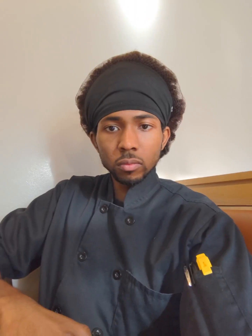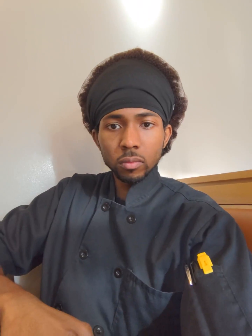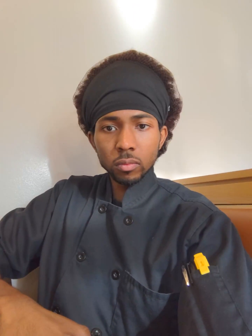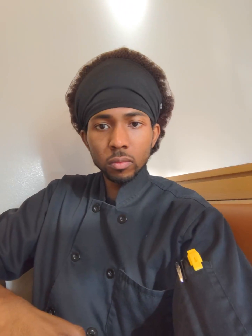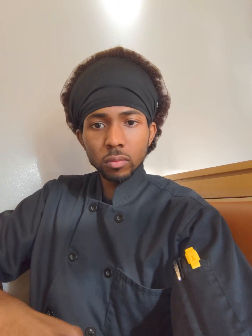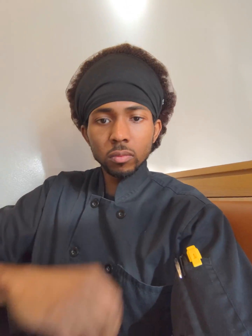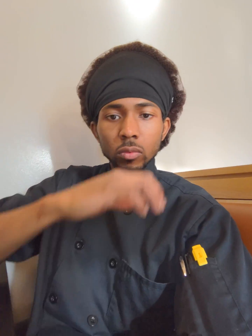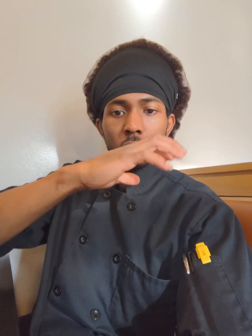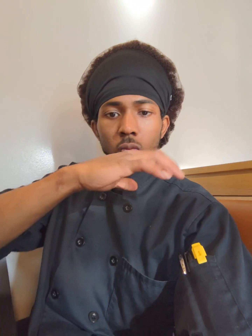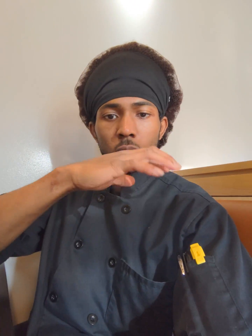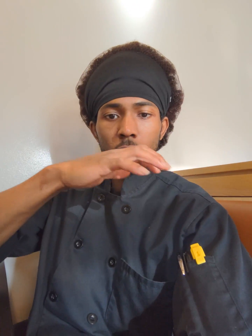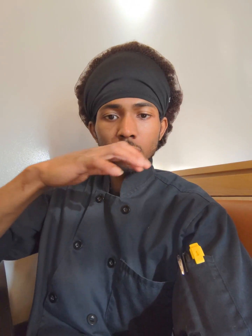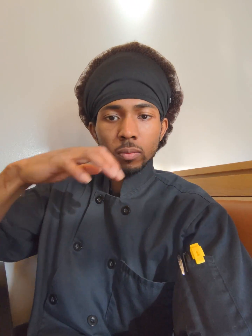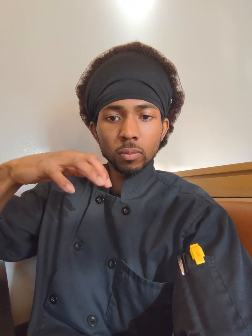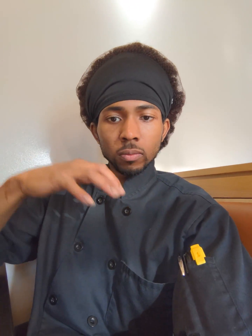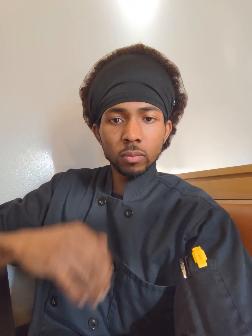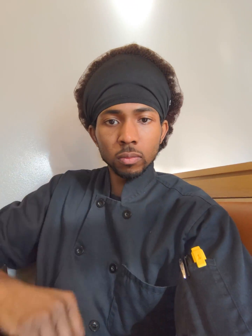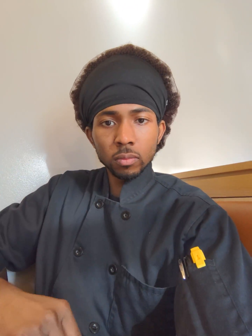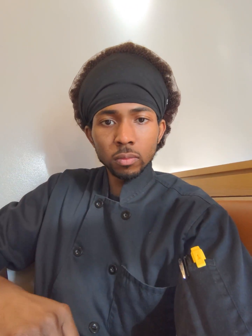grapes